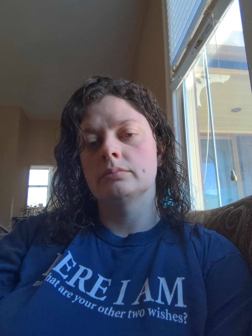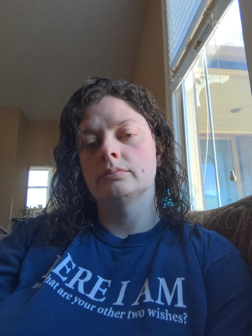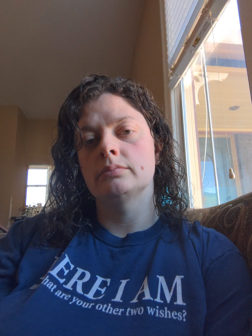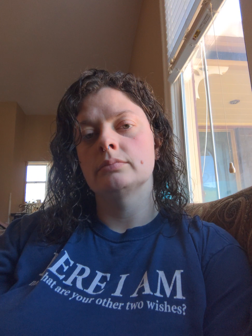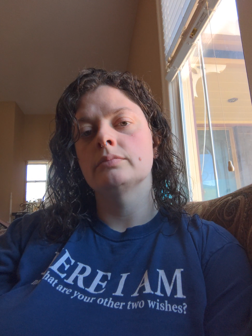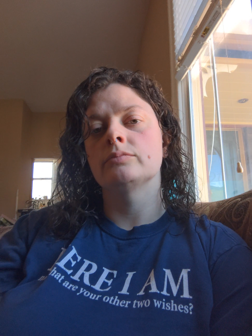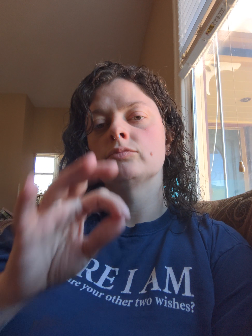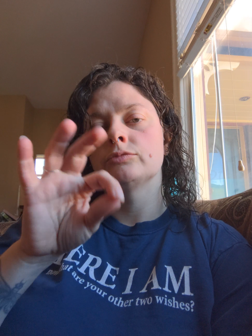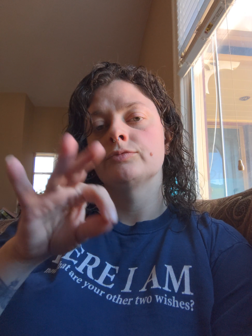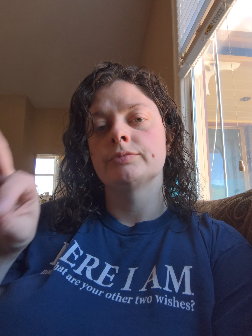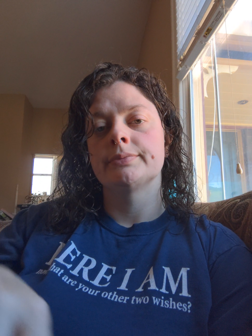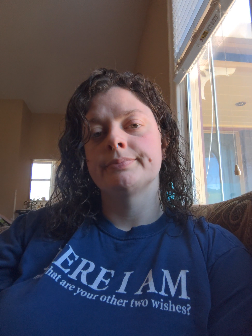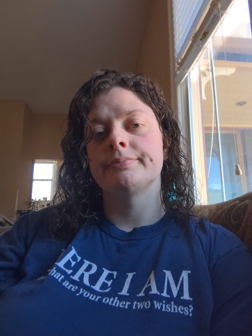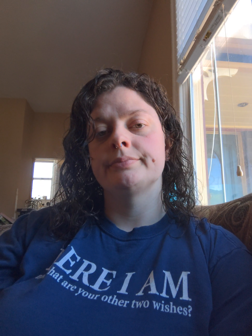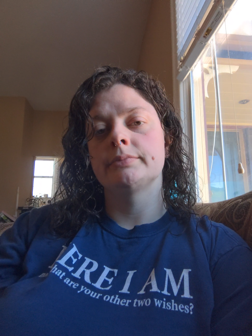french fries